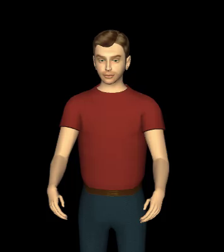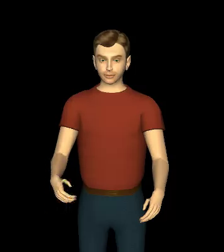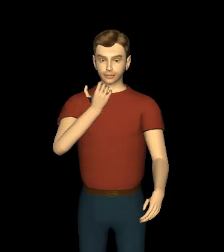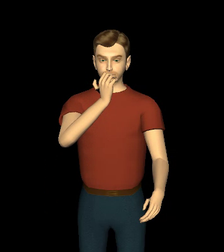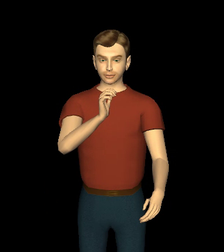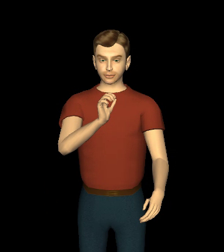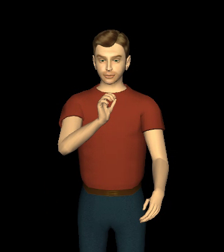حرارة